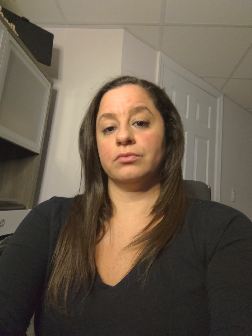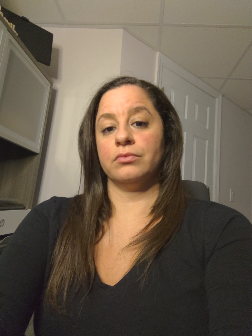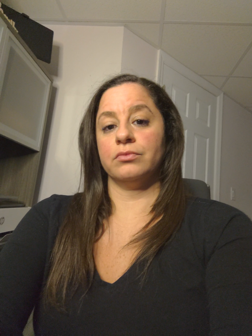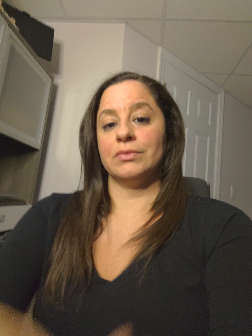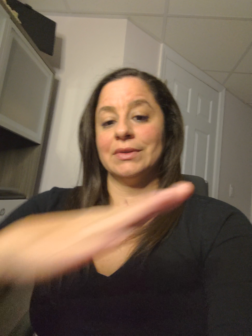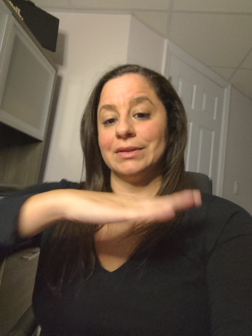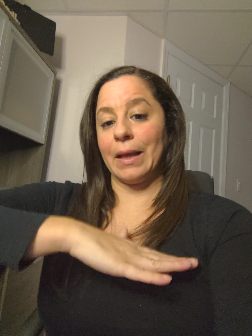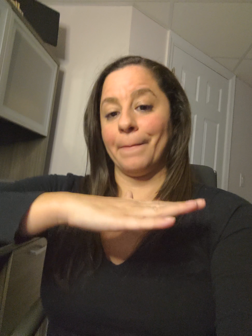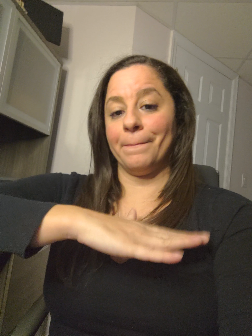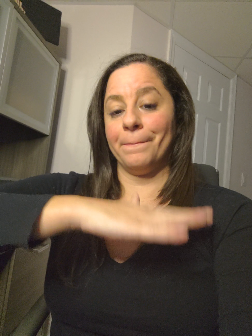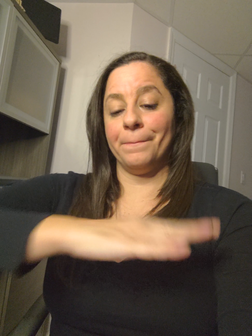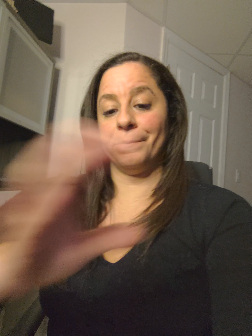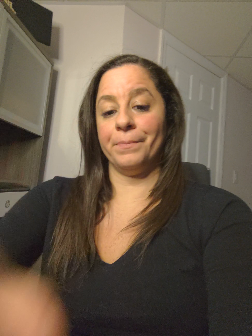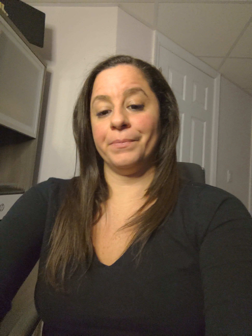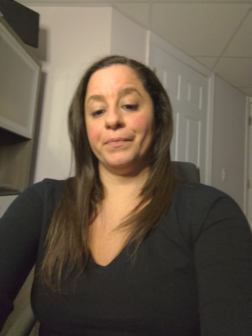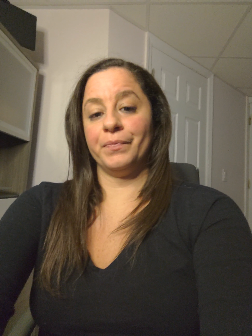table